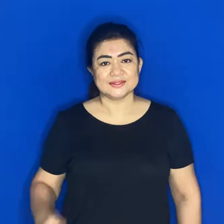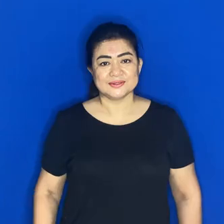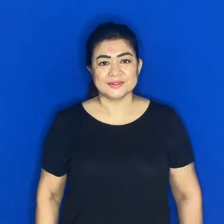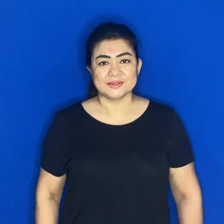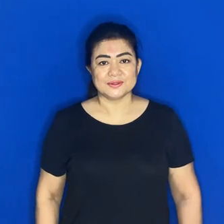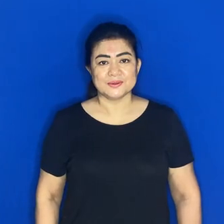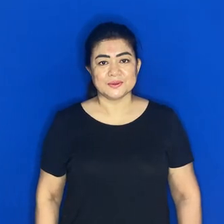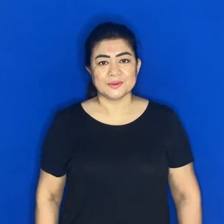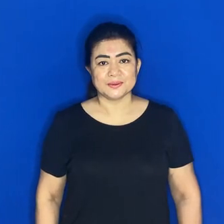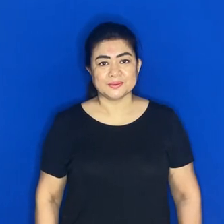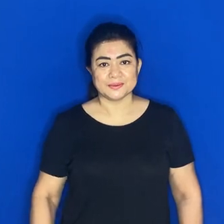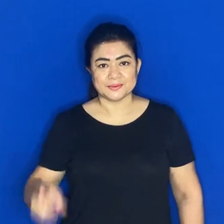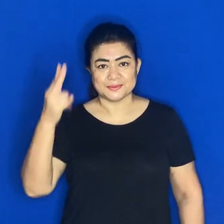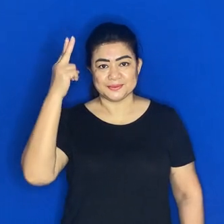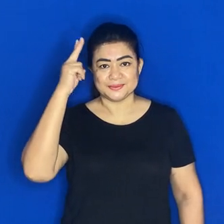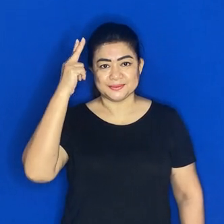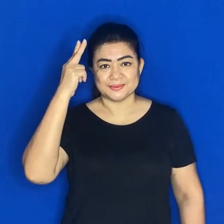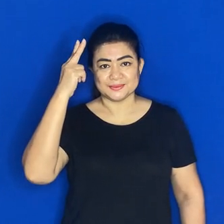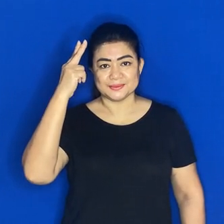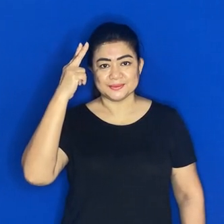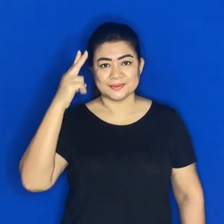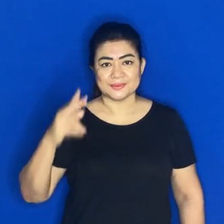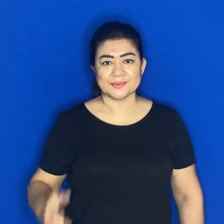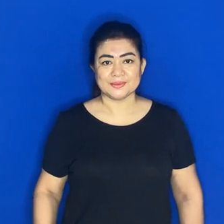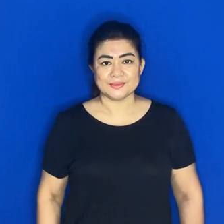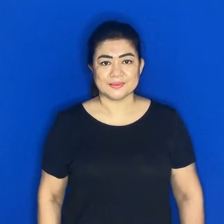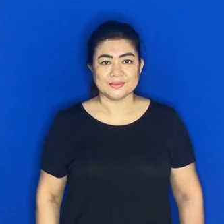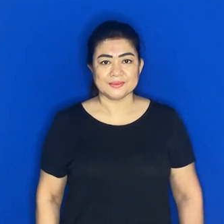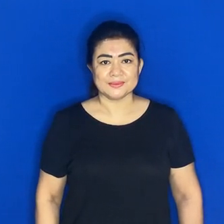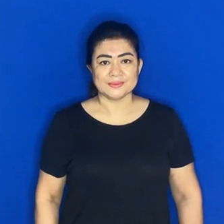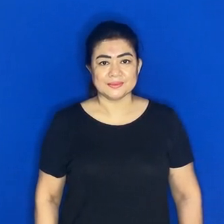uncle